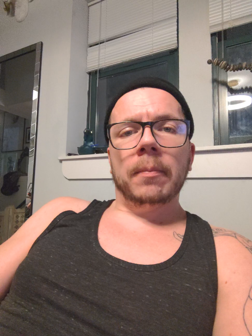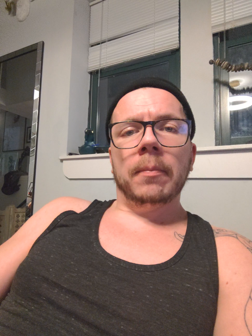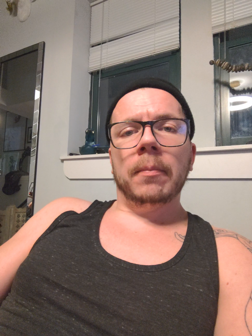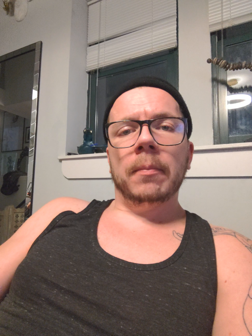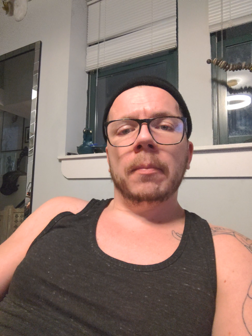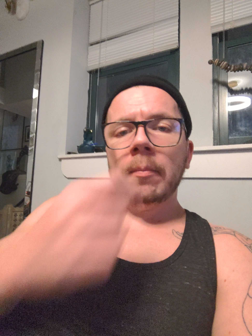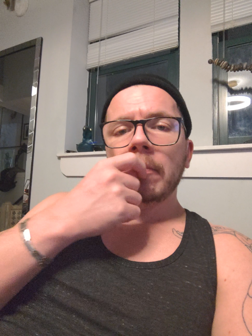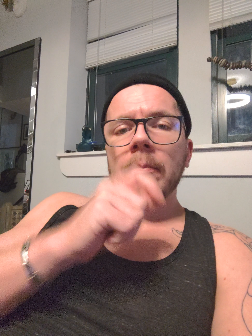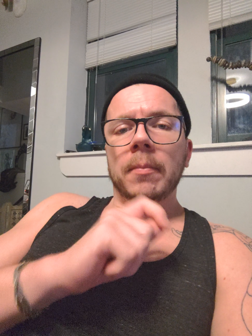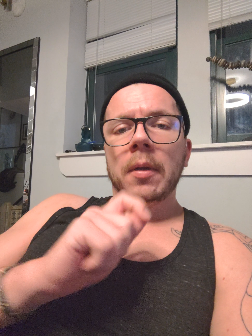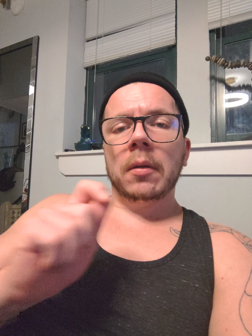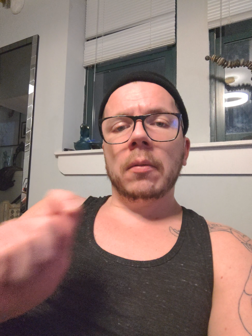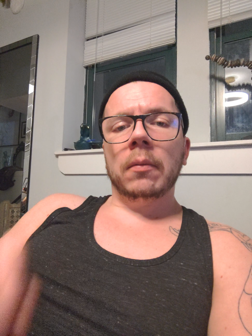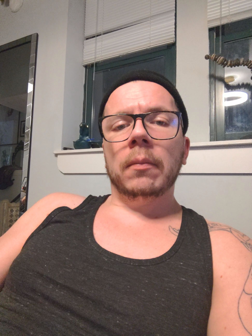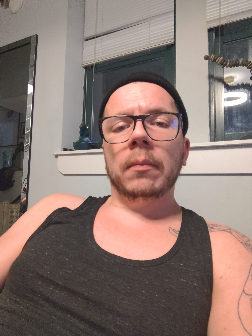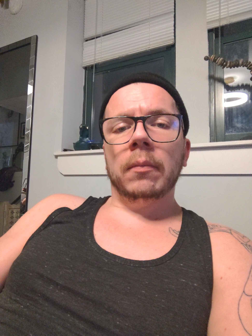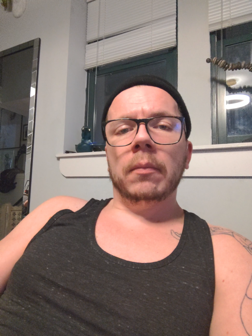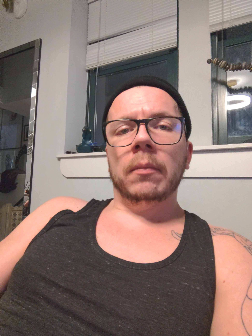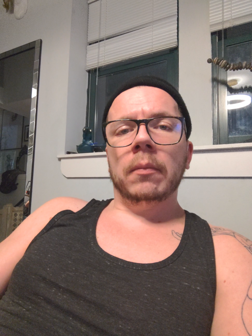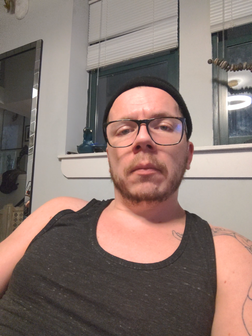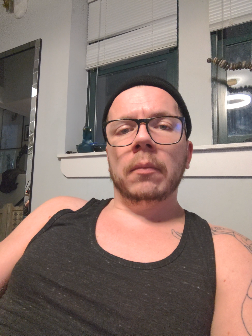pencil